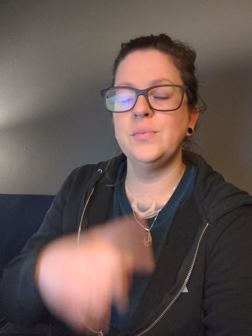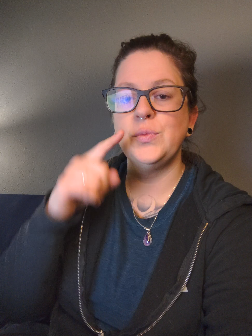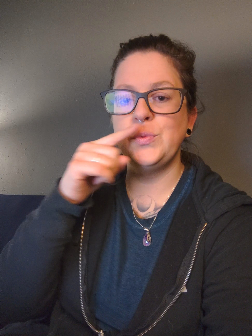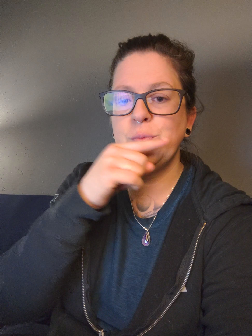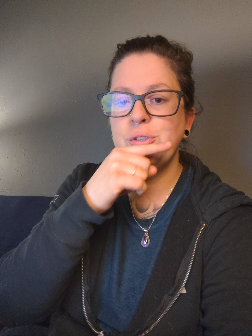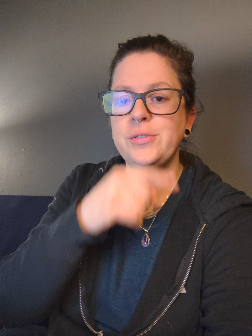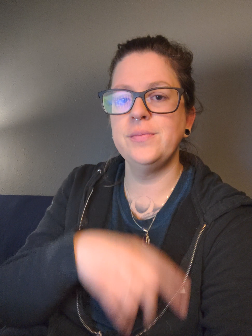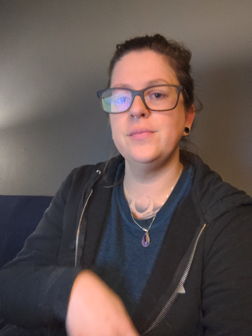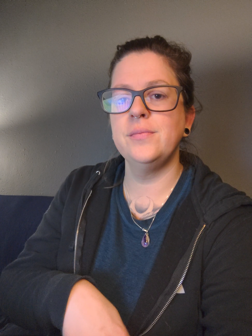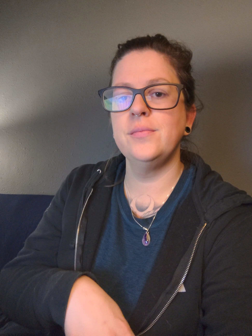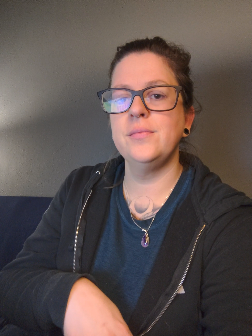toothbrush